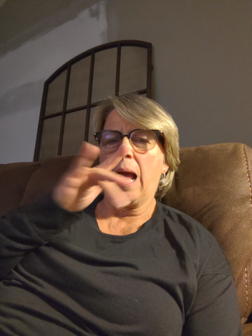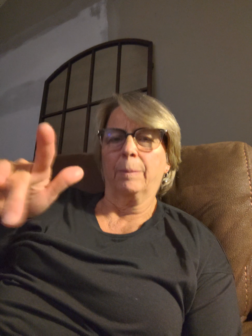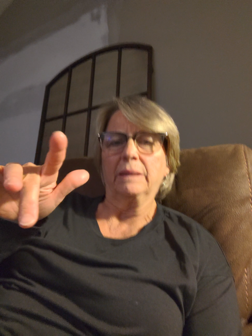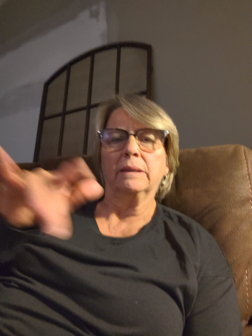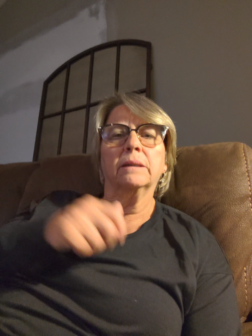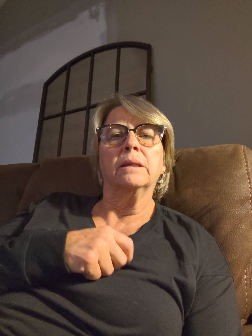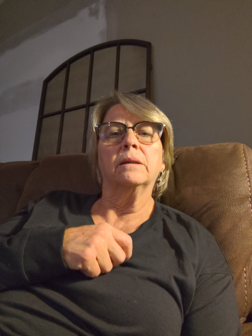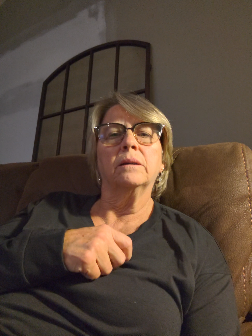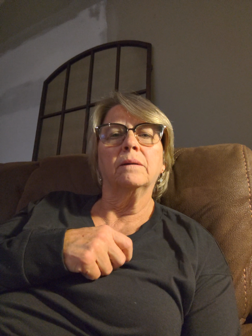empty